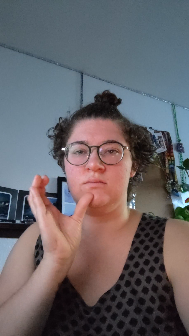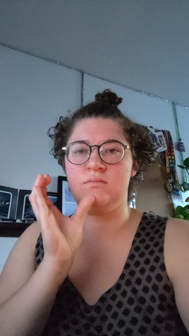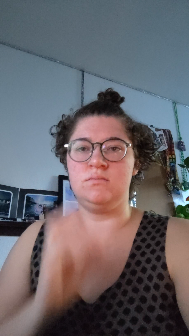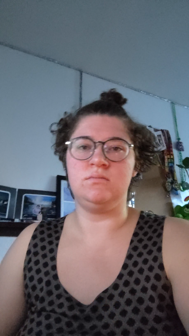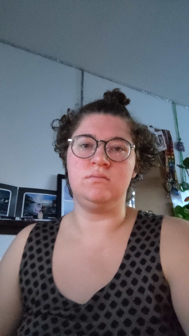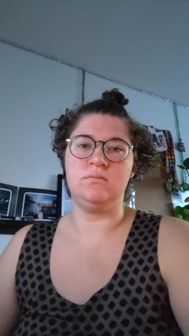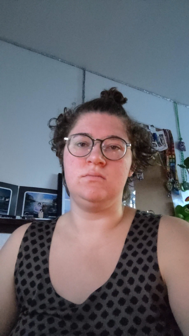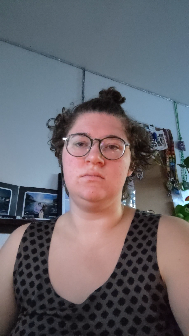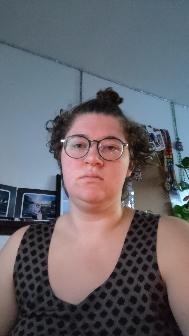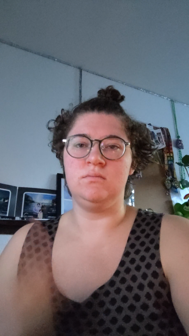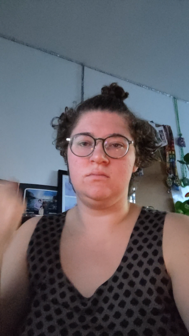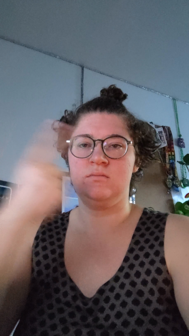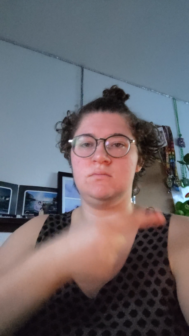day